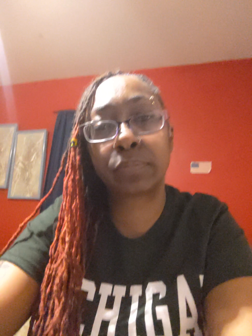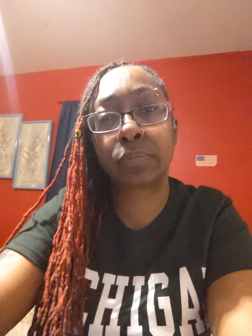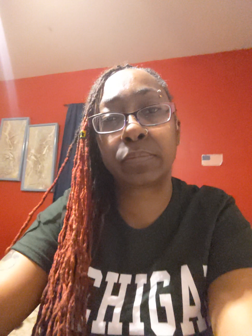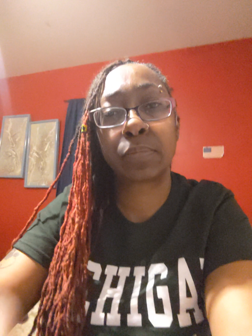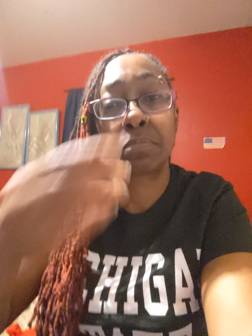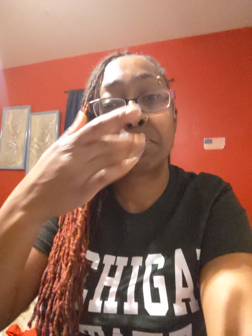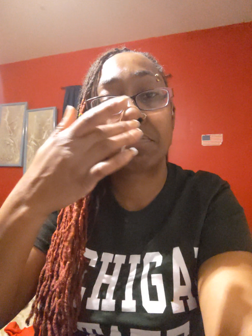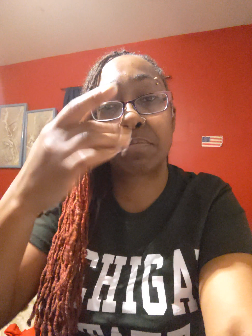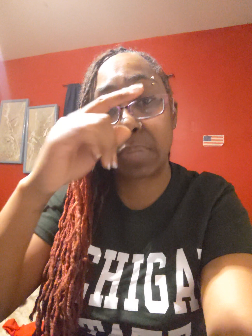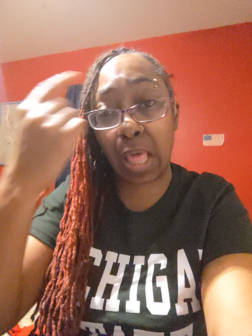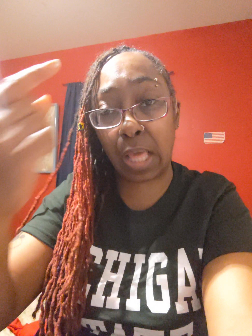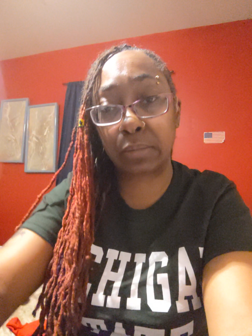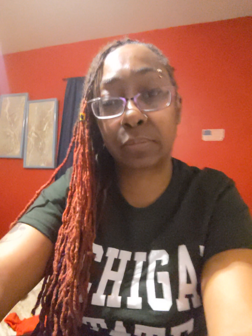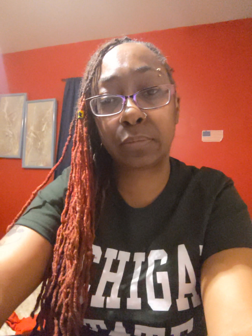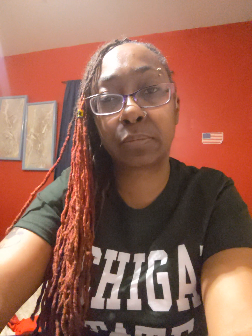black